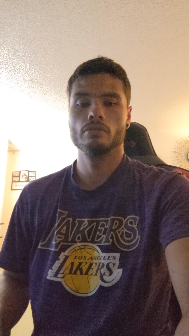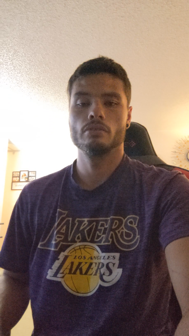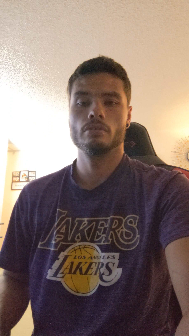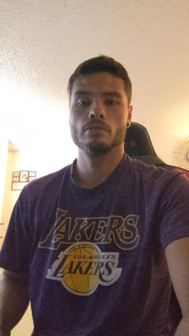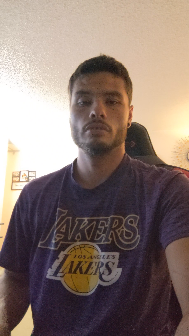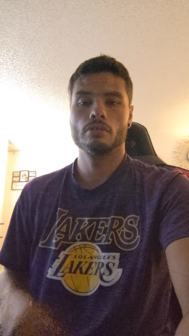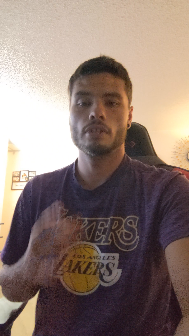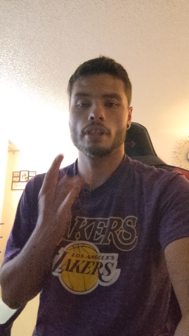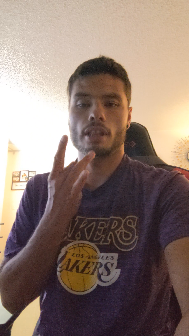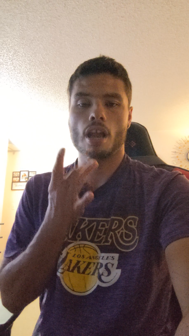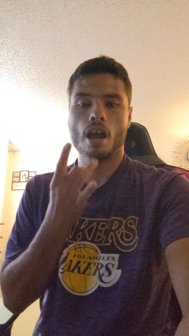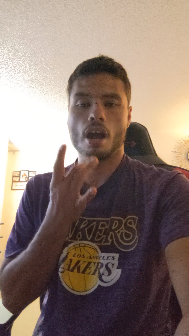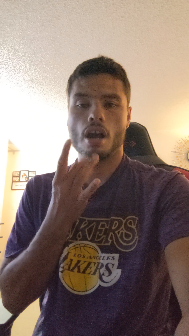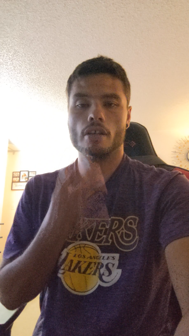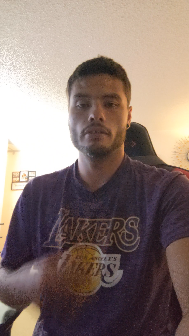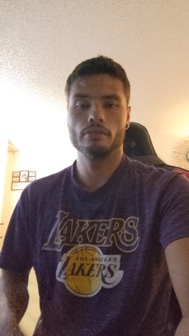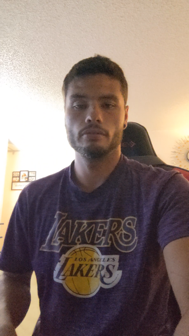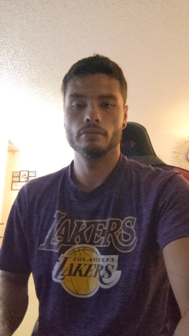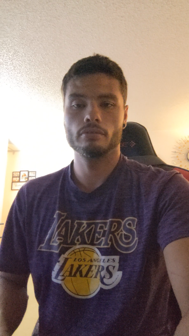light bulb